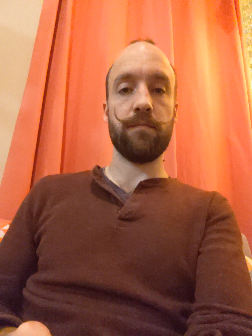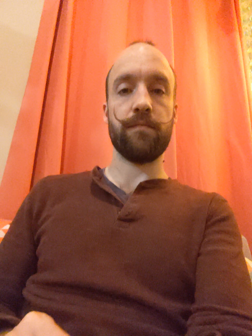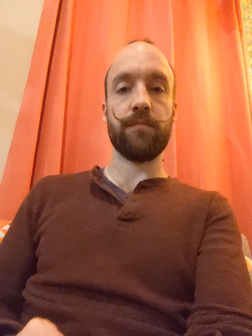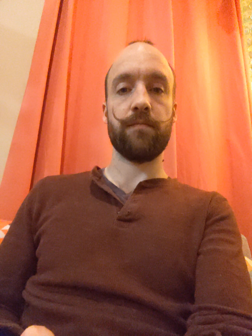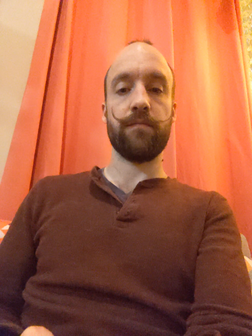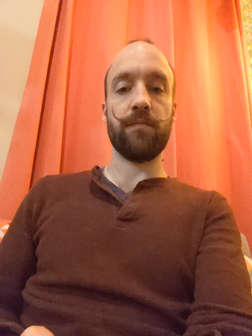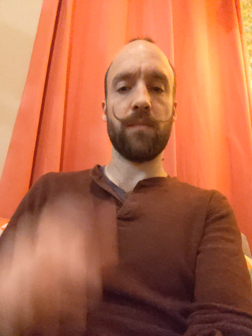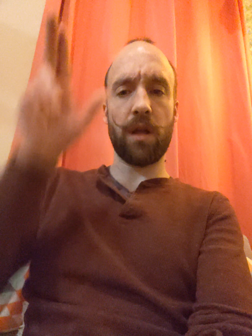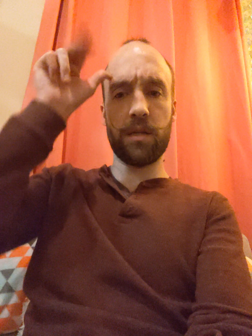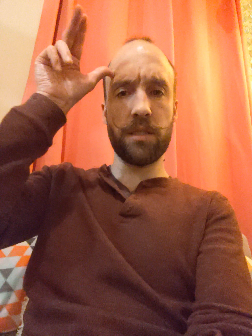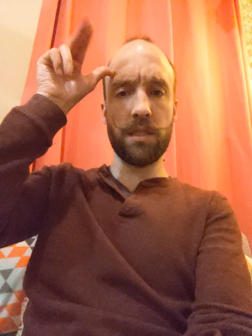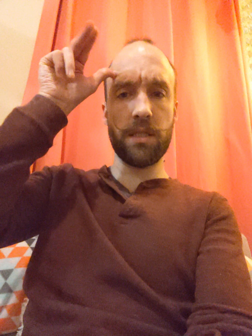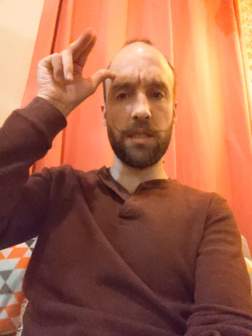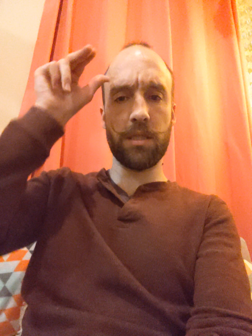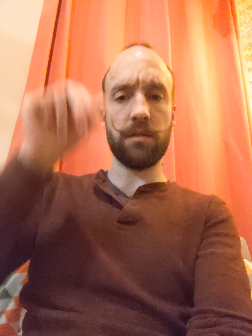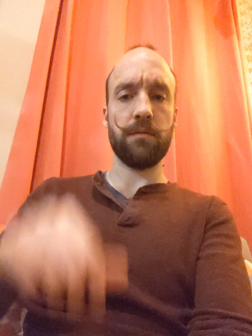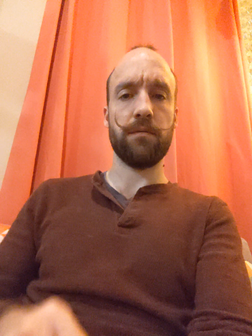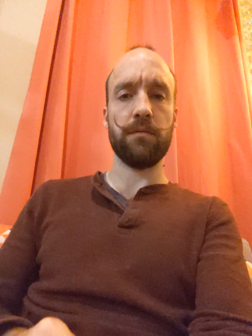horse